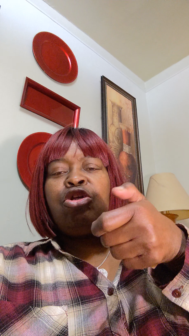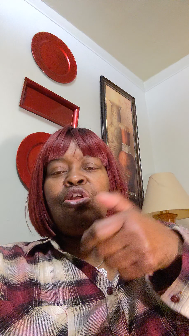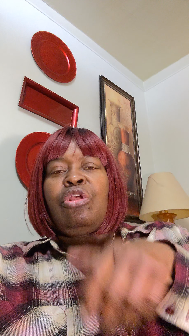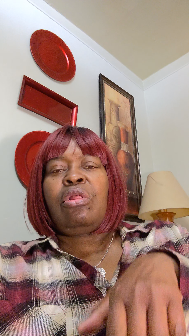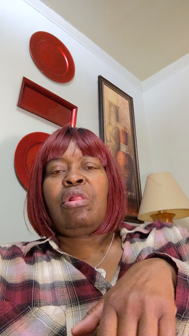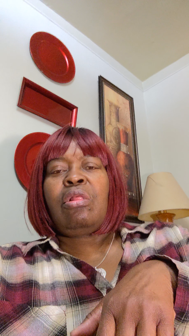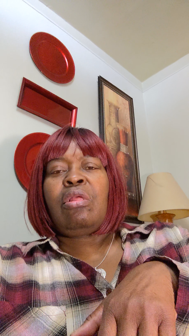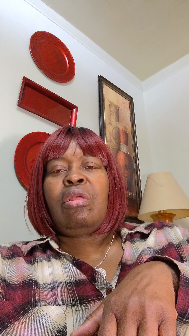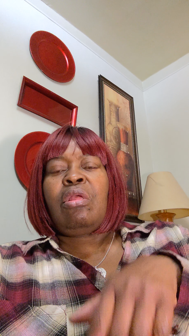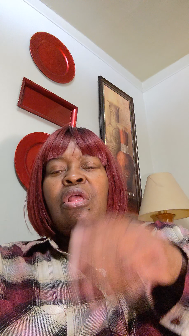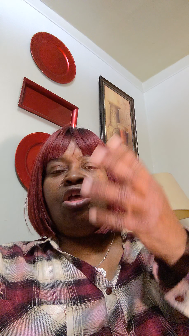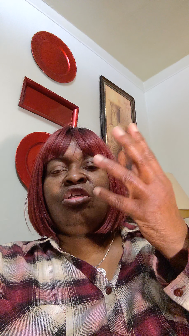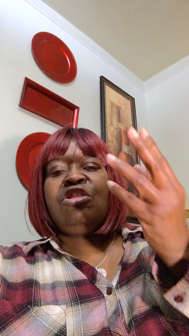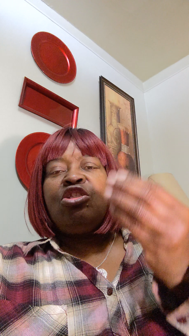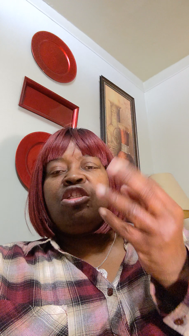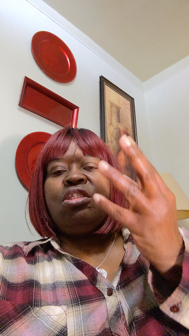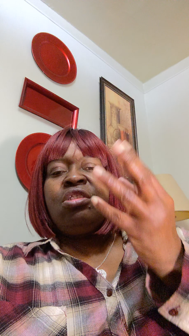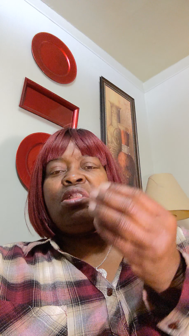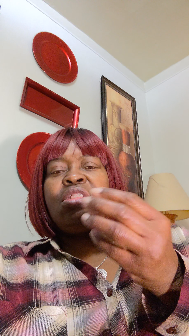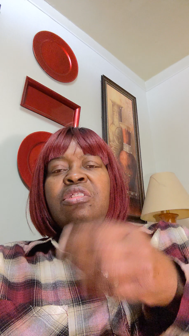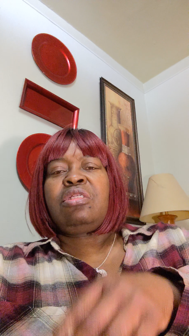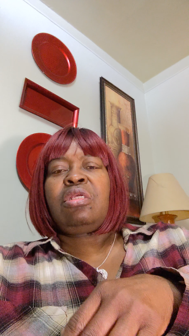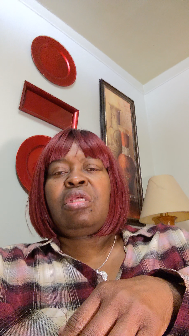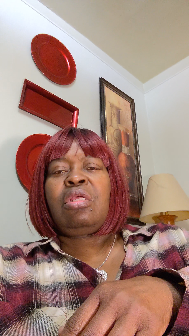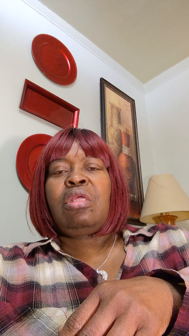gentle